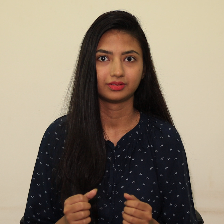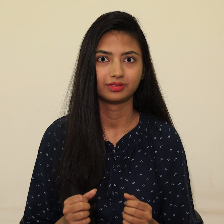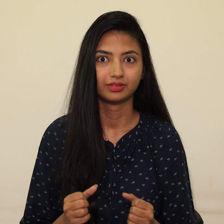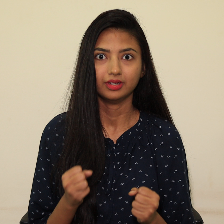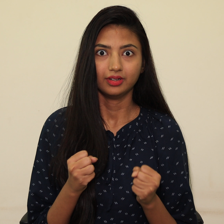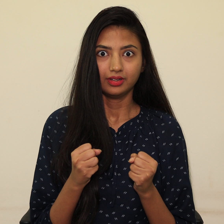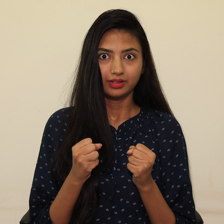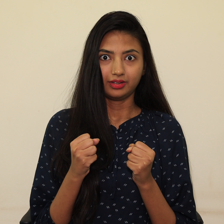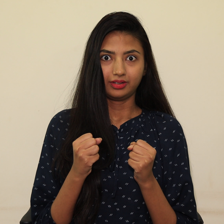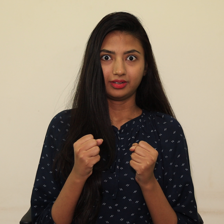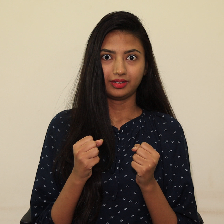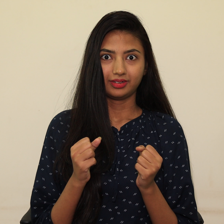scared